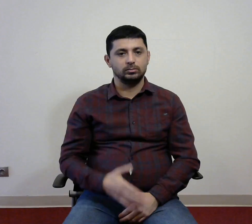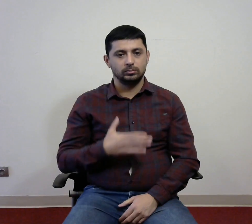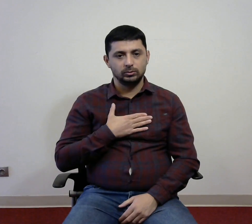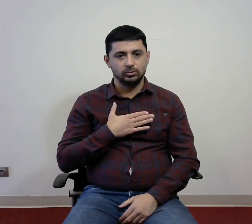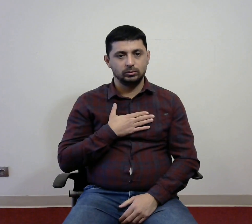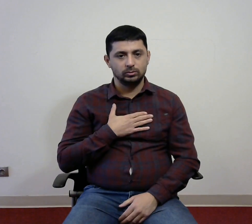mən